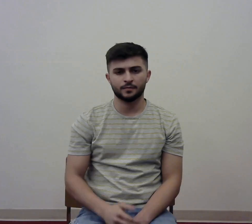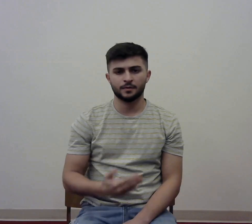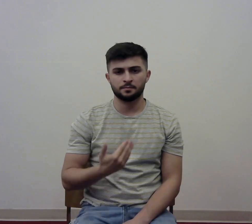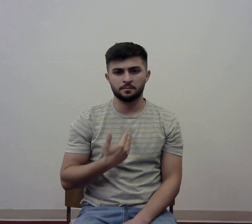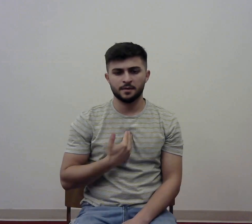mən